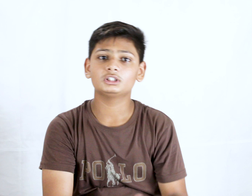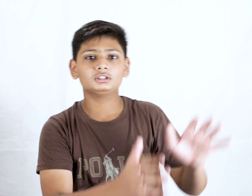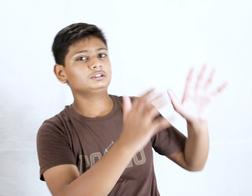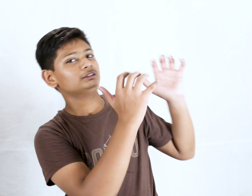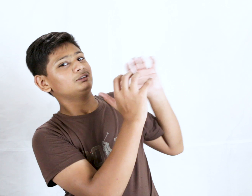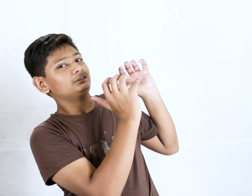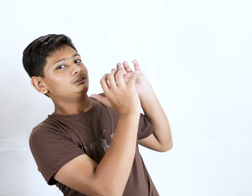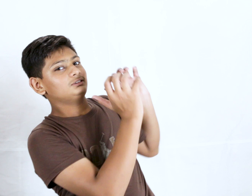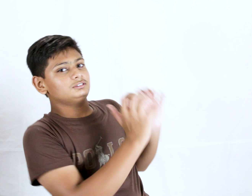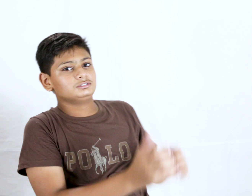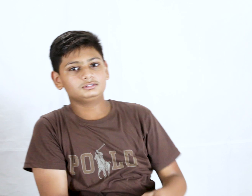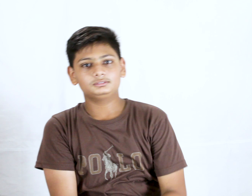scared